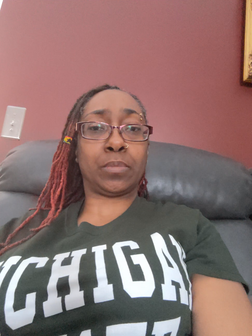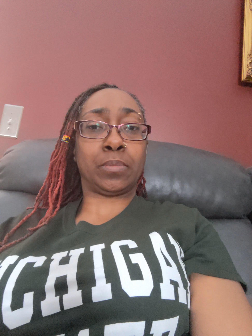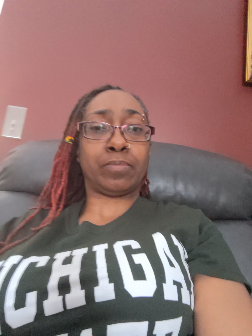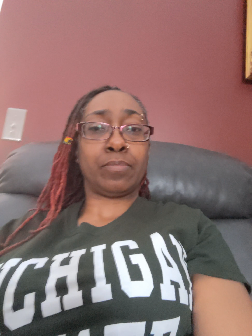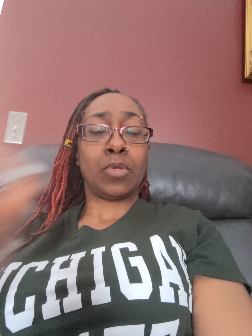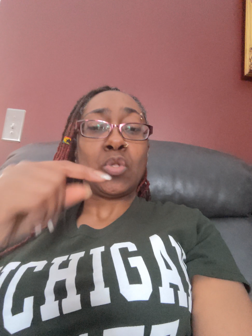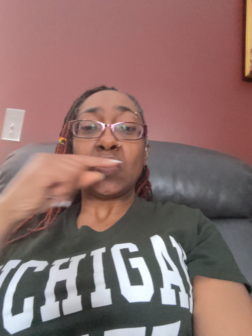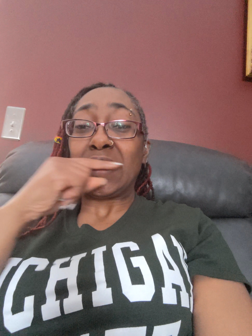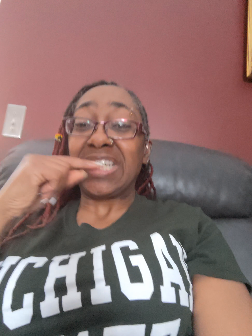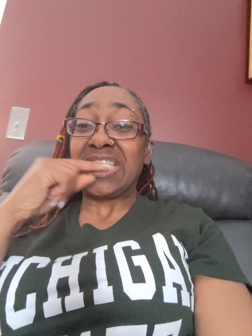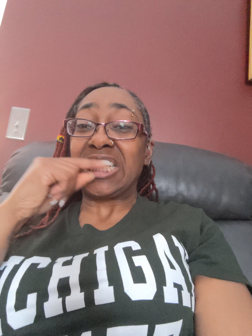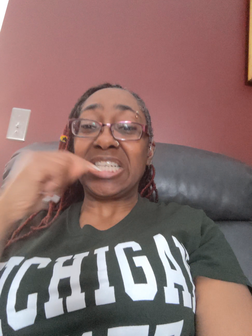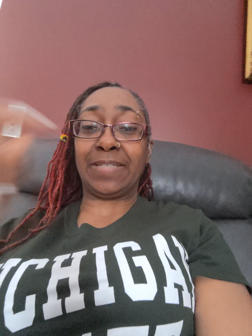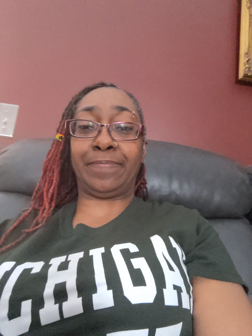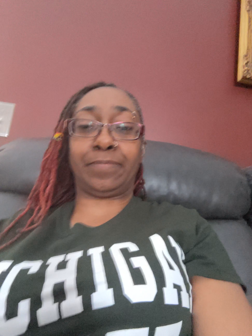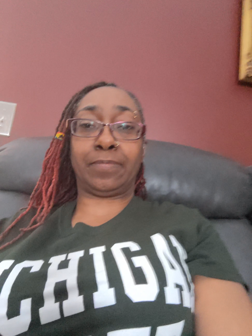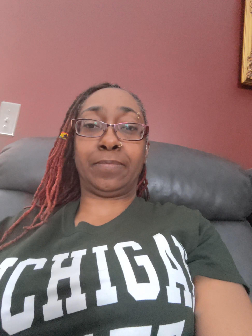toothbrush